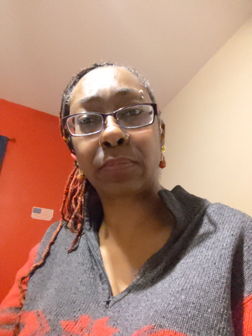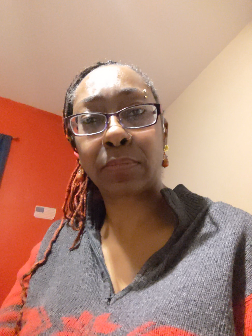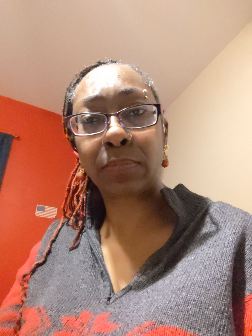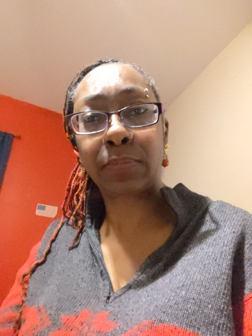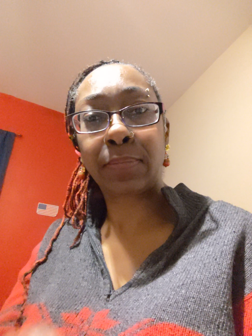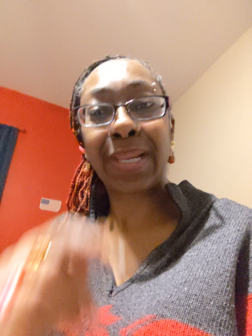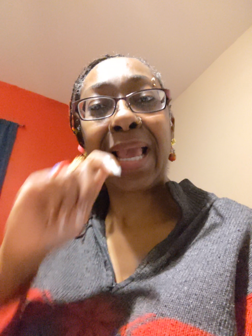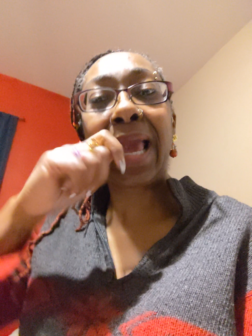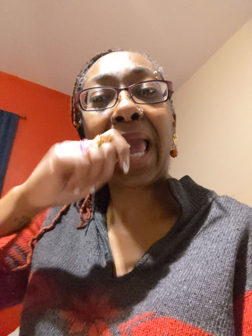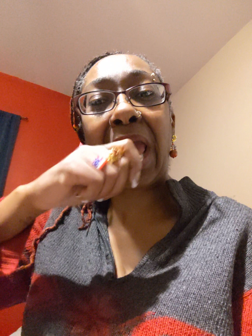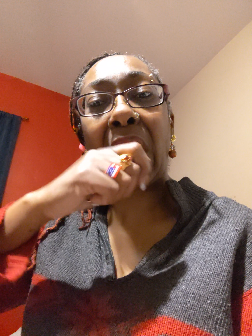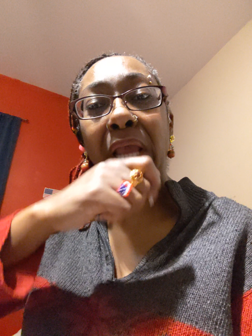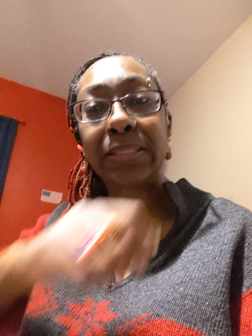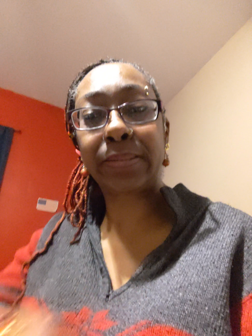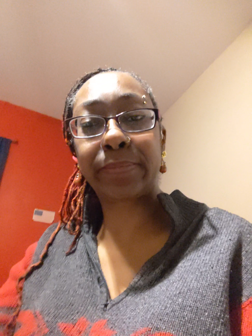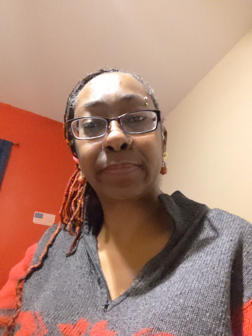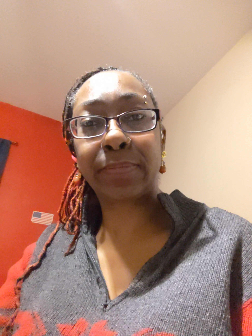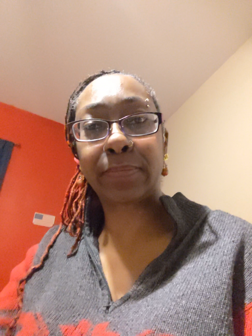carrot